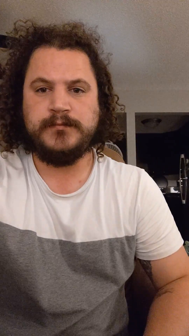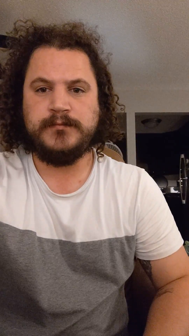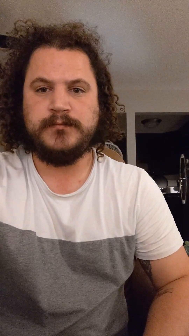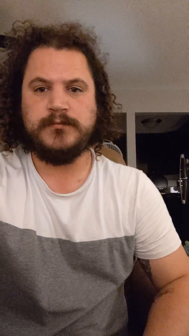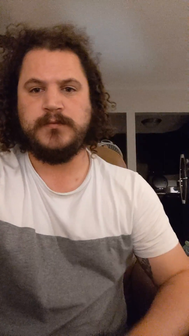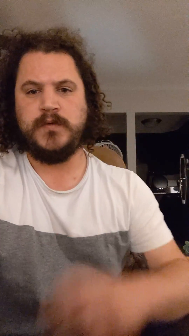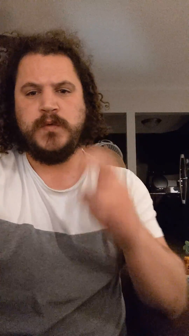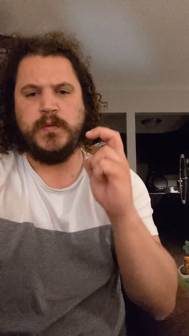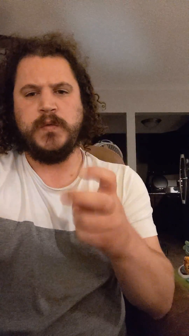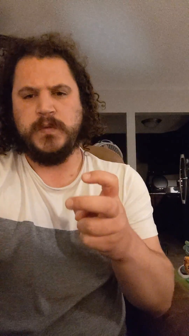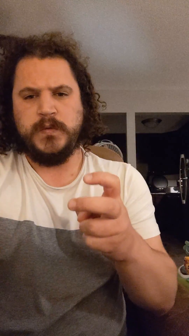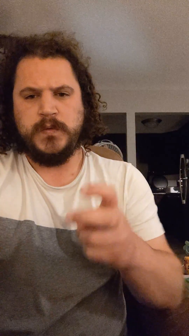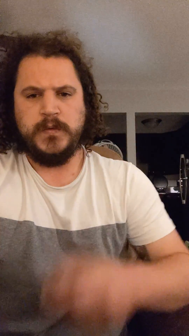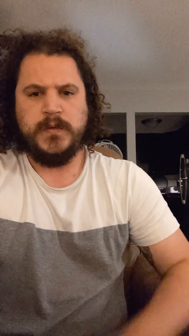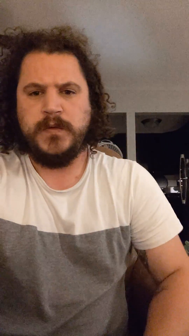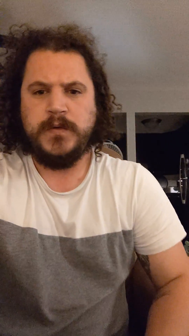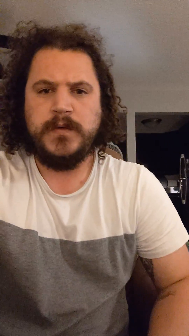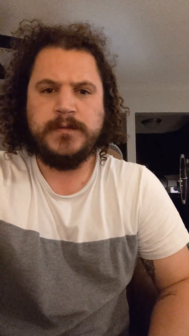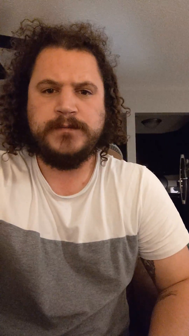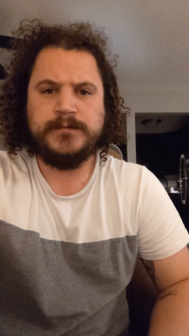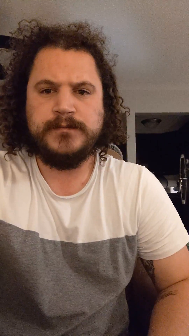hard